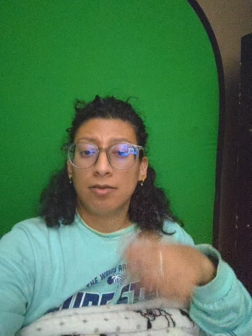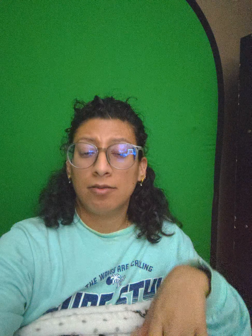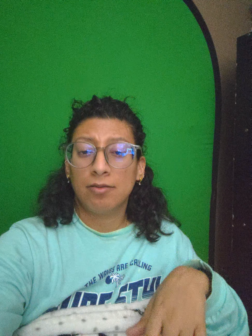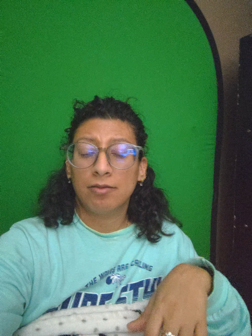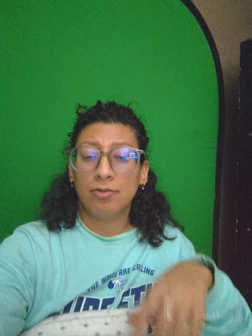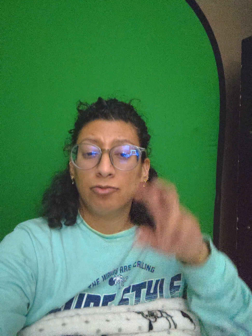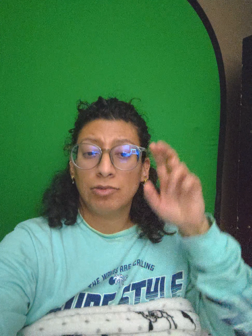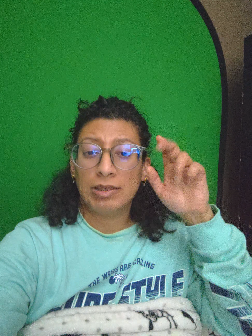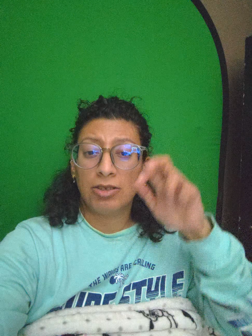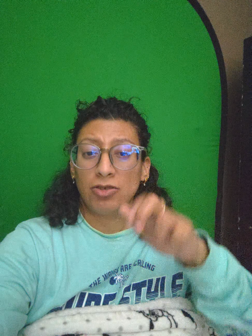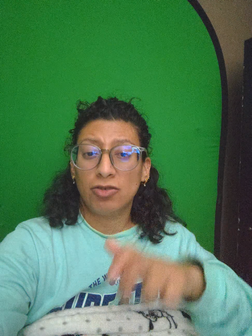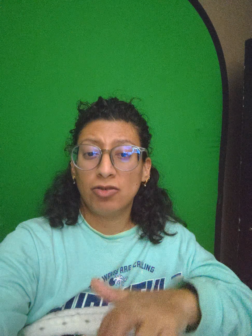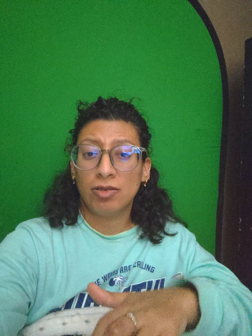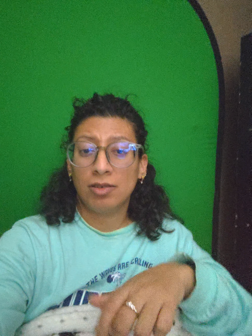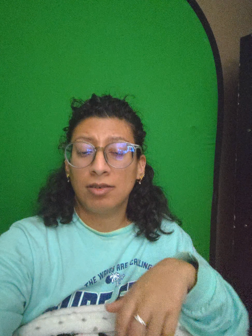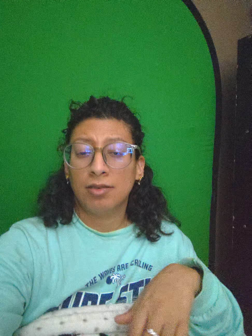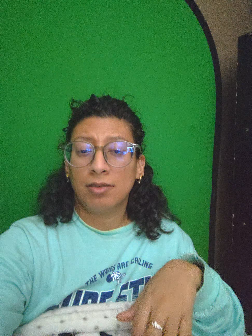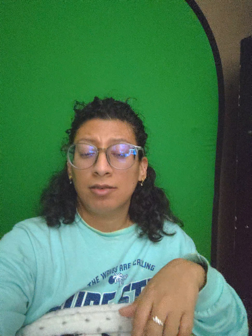stairs